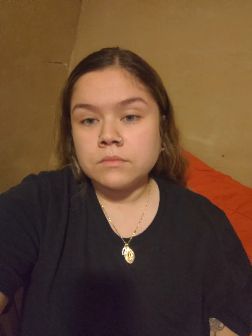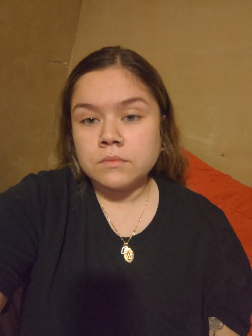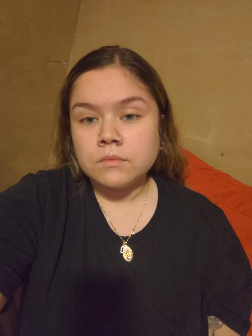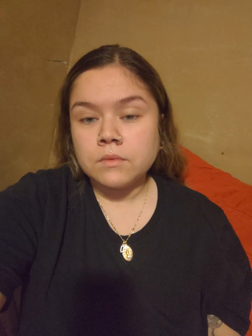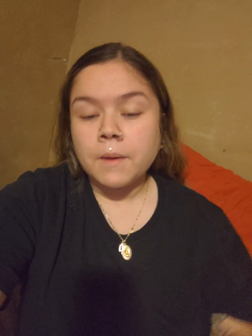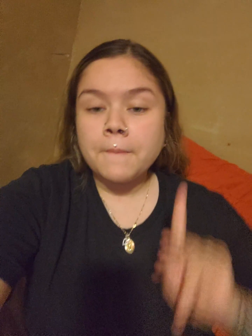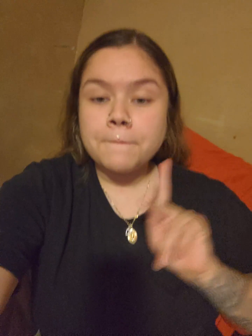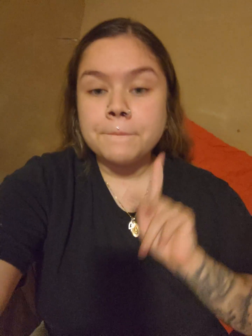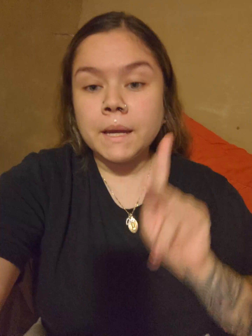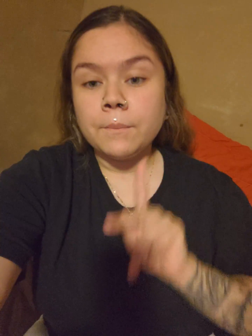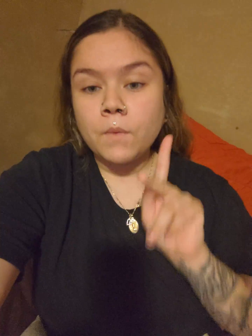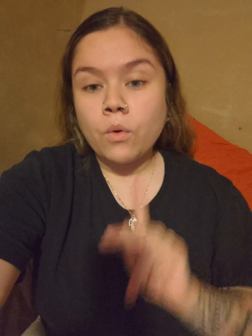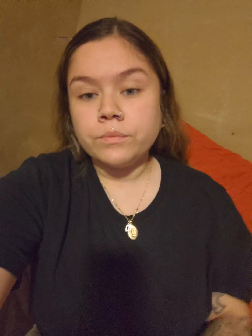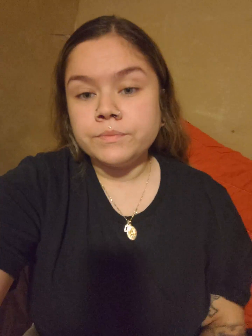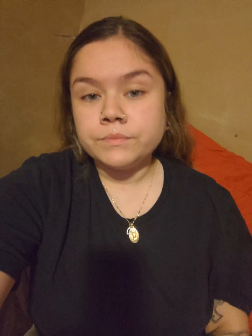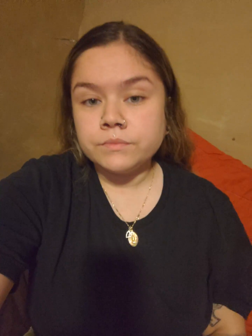people